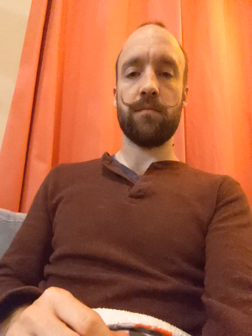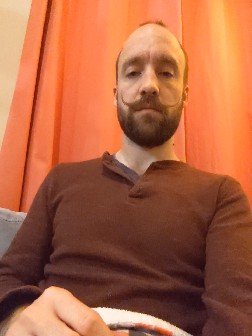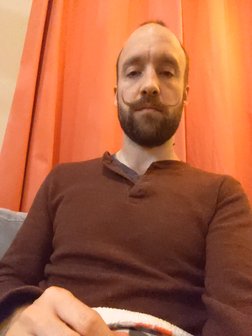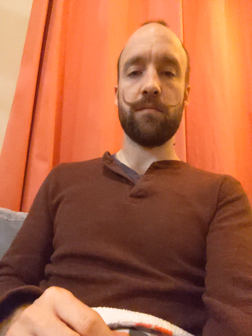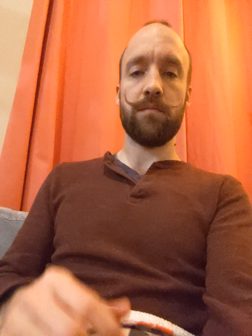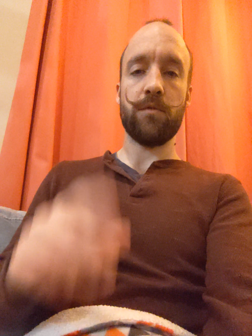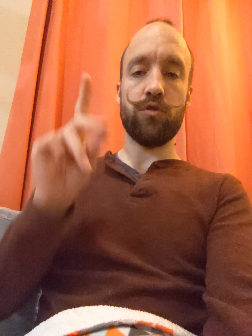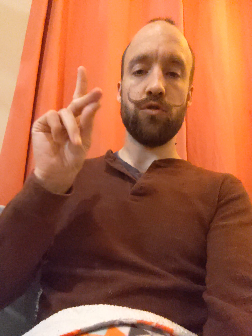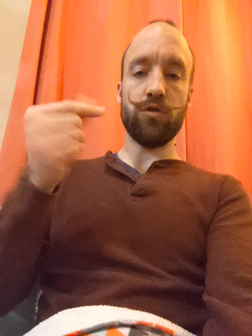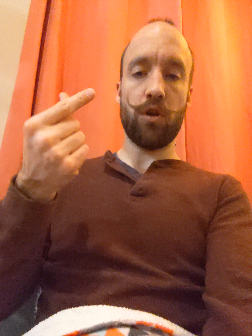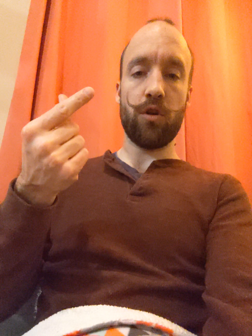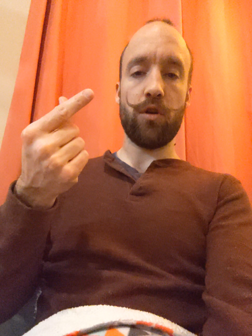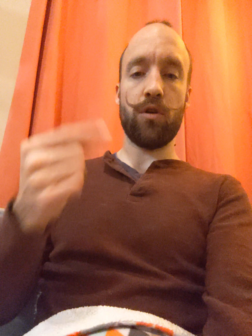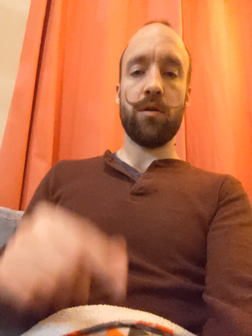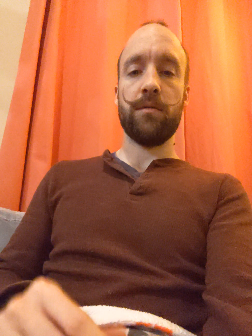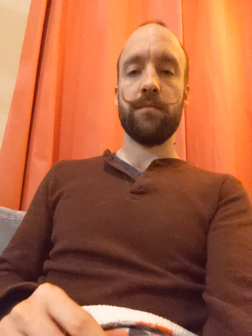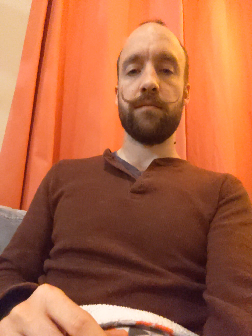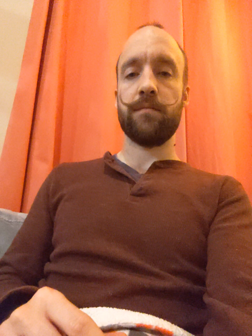dog